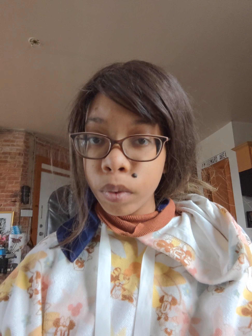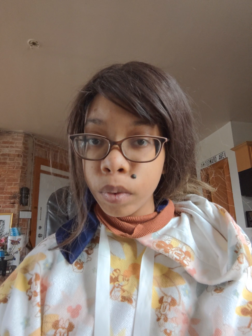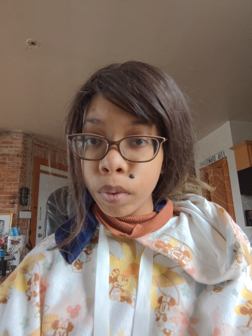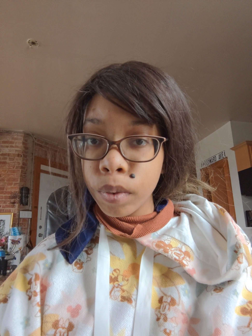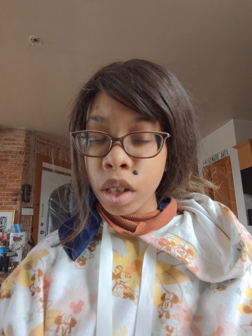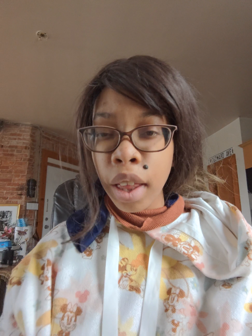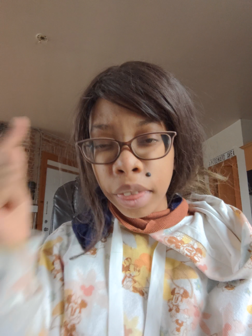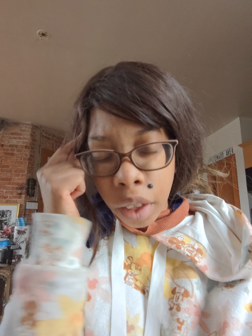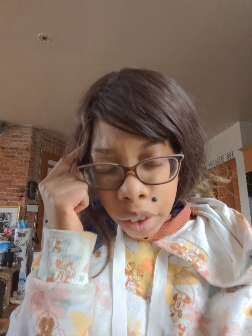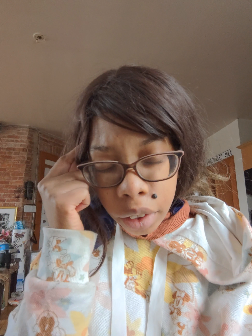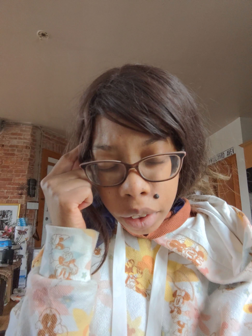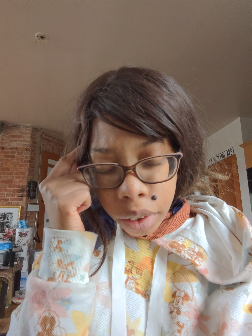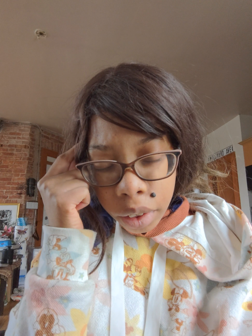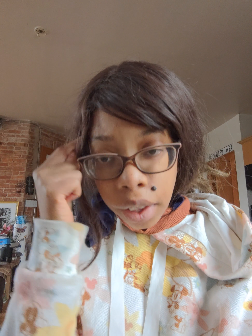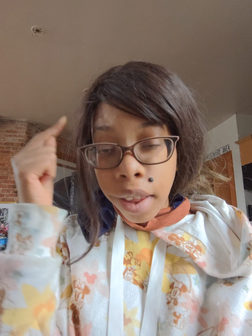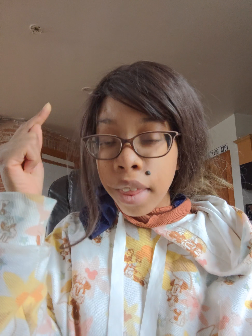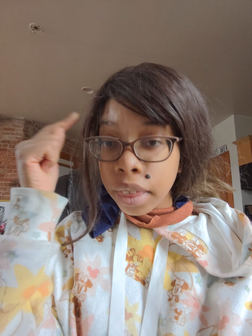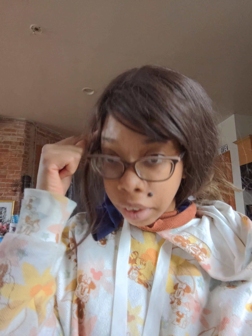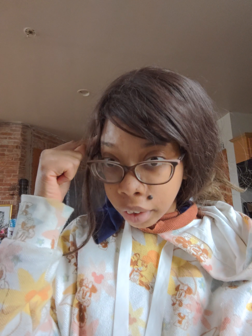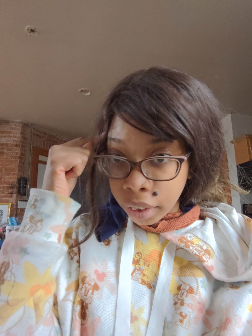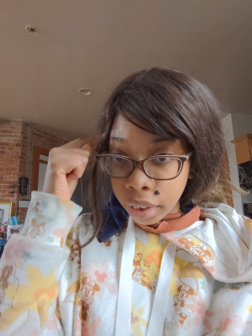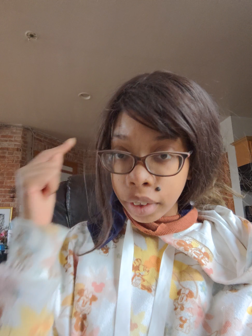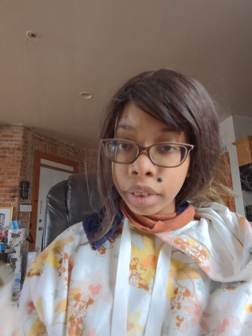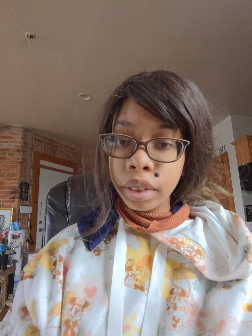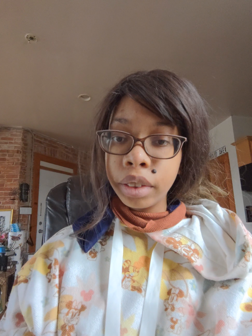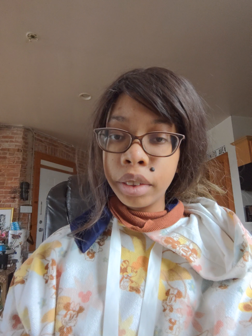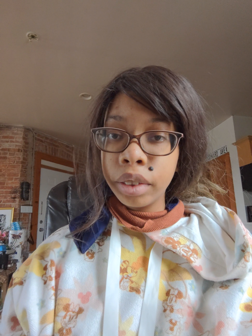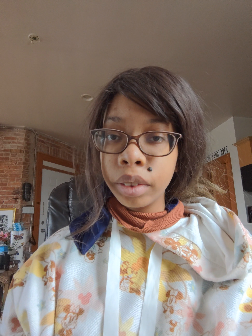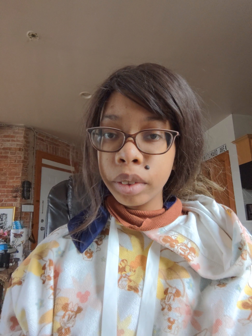think